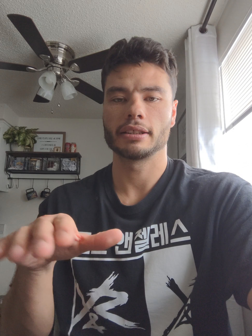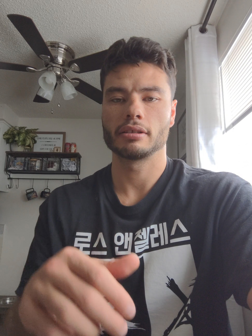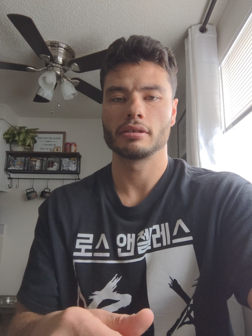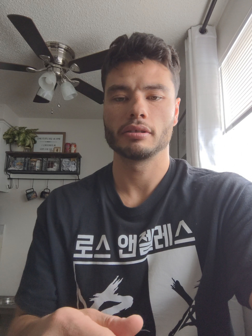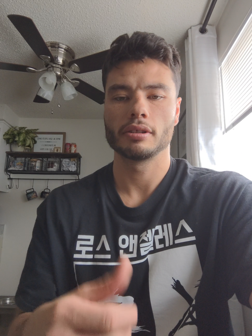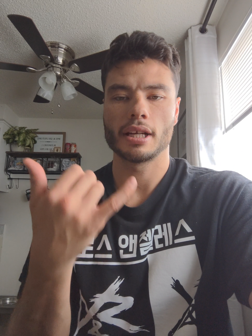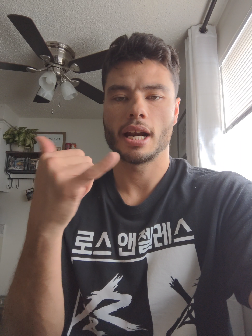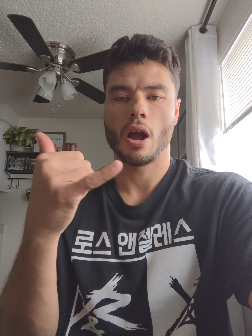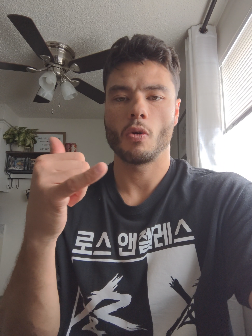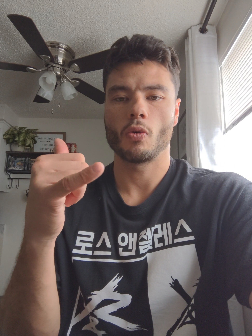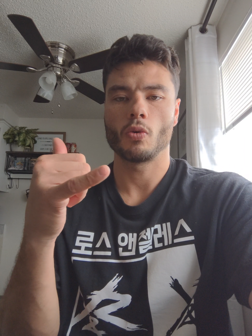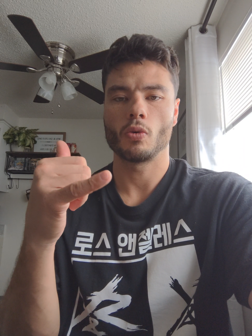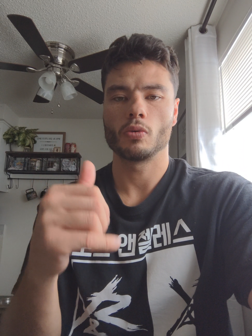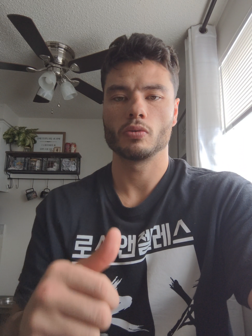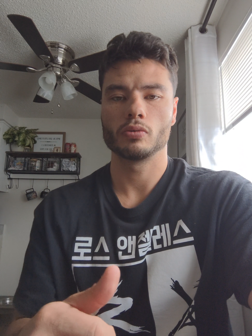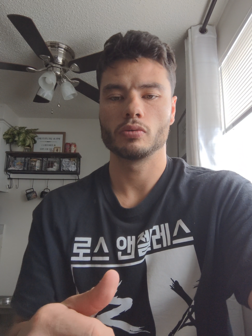yellow